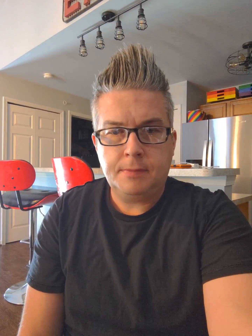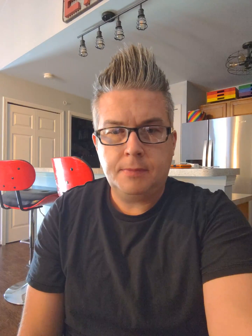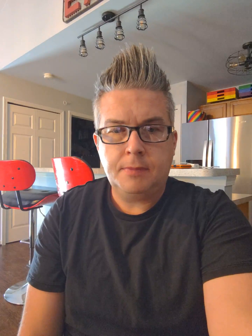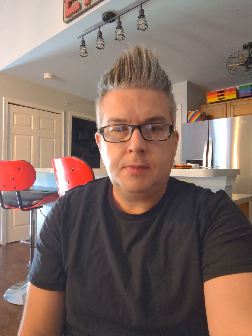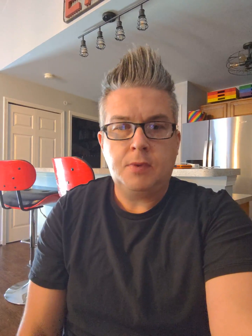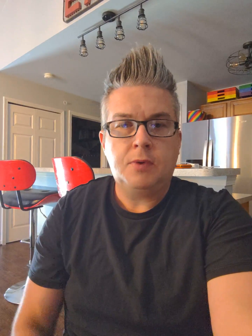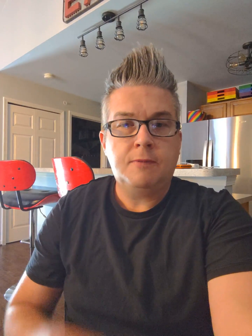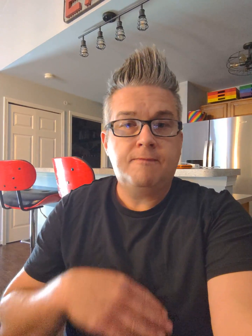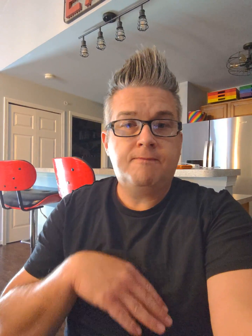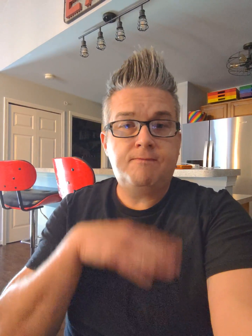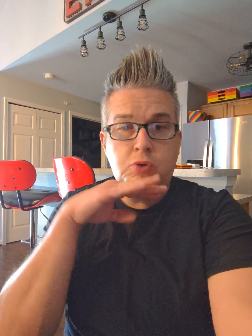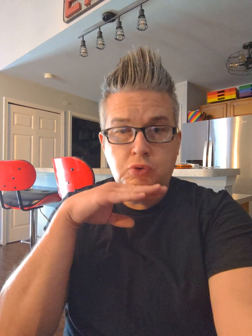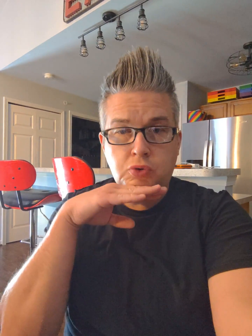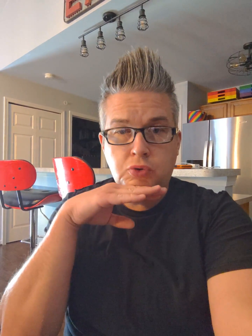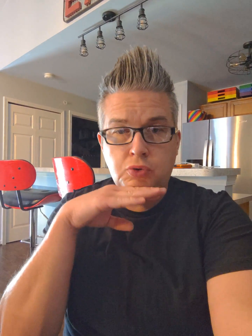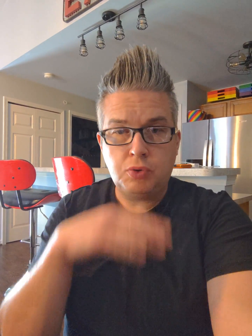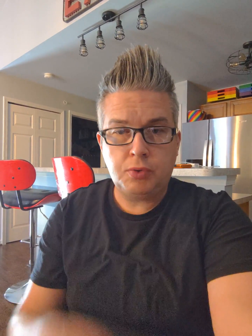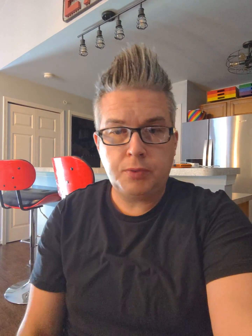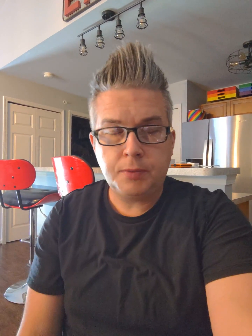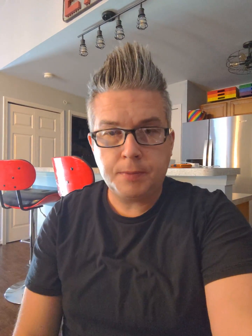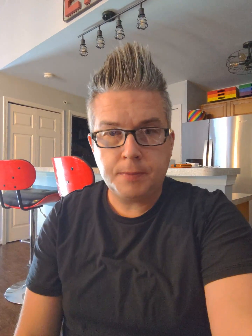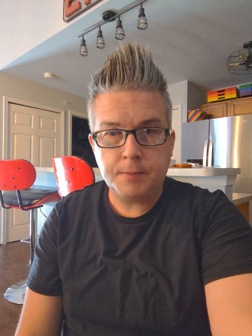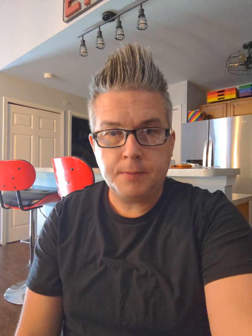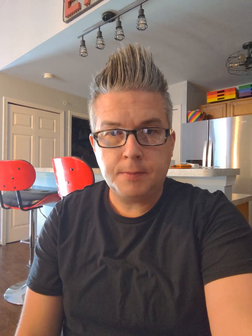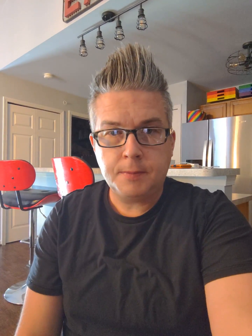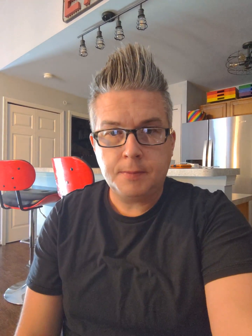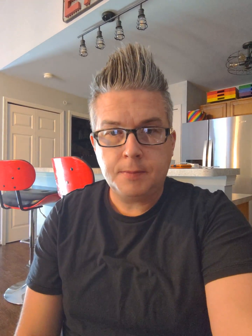full